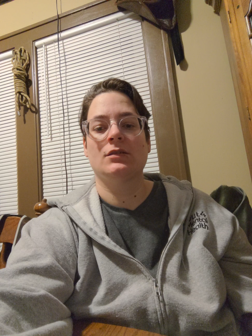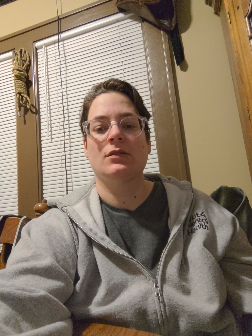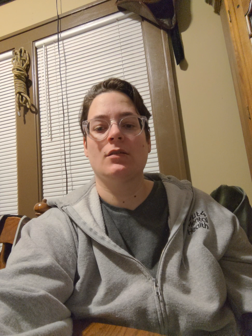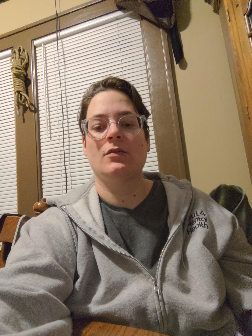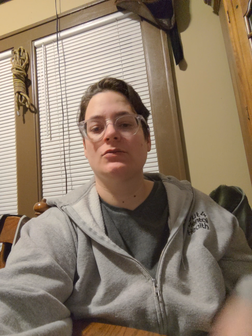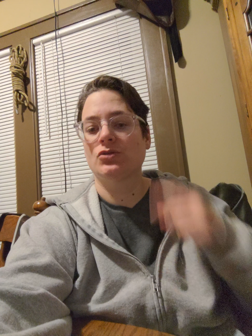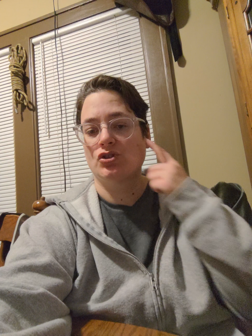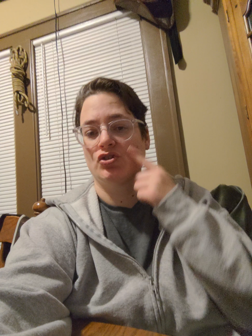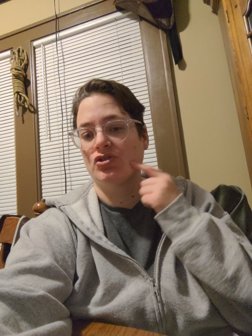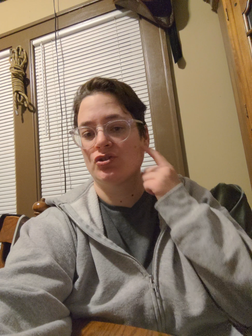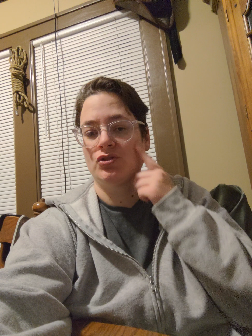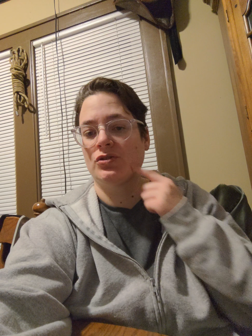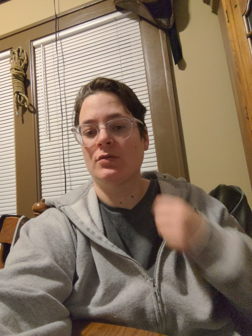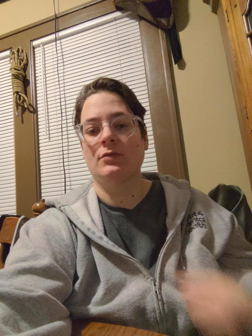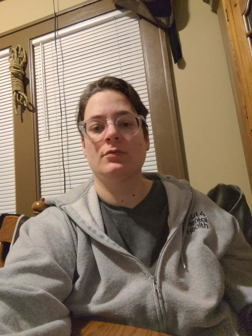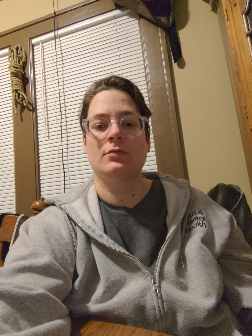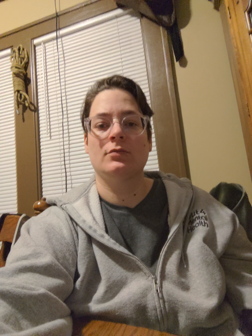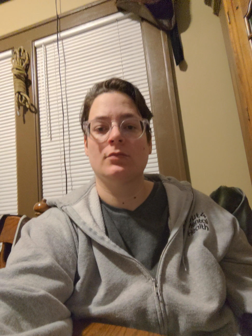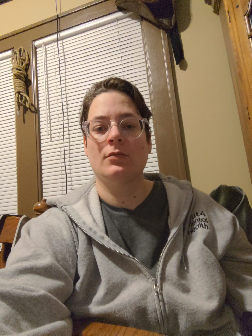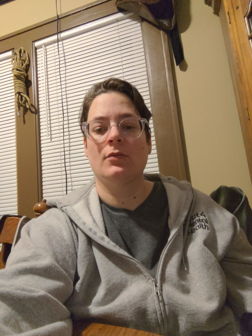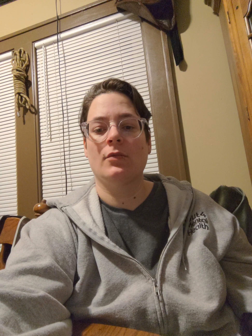cheek